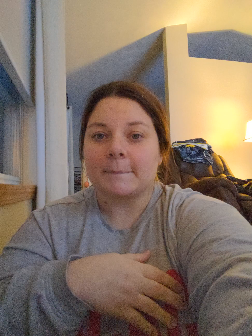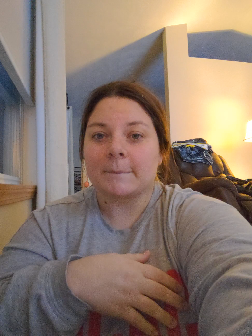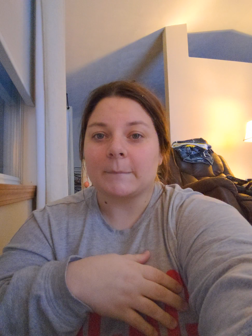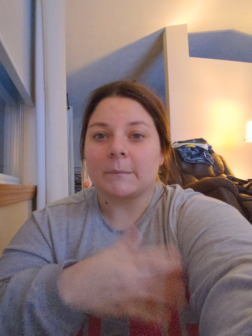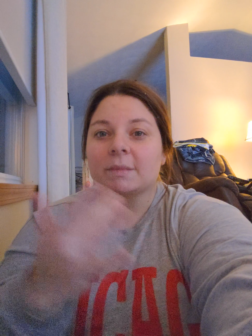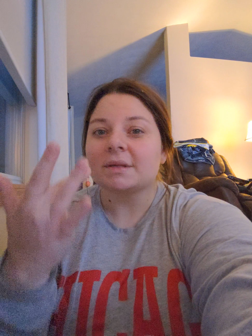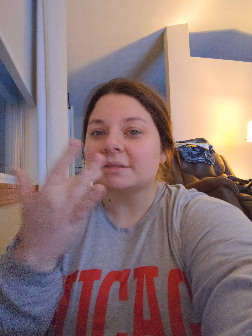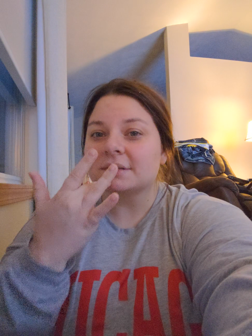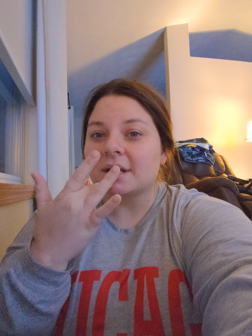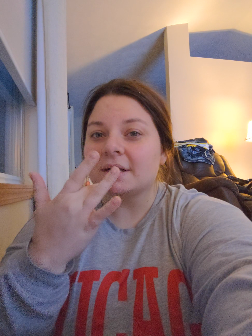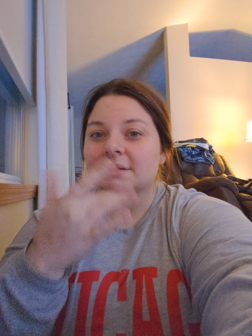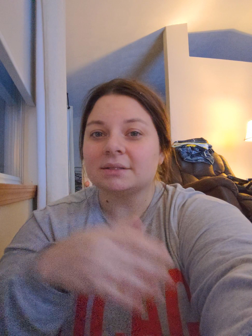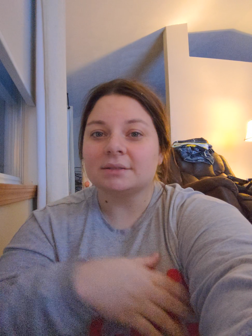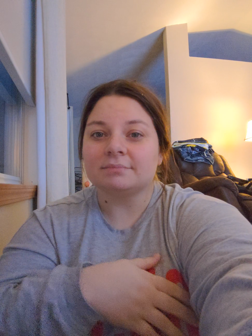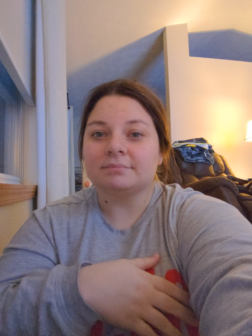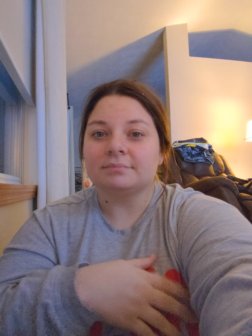taste